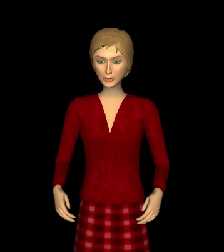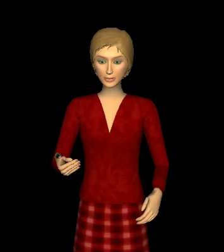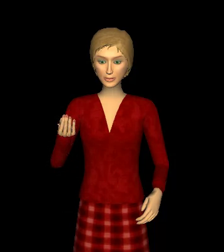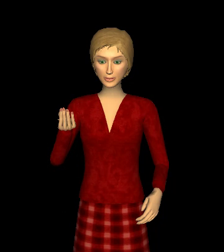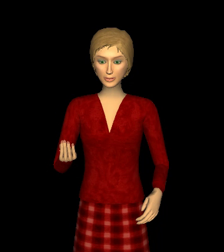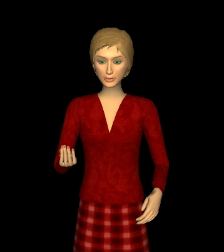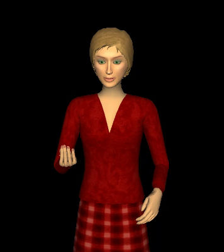طفل